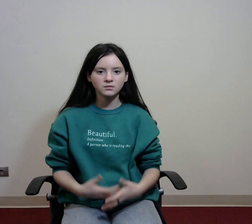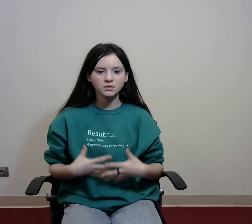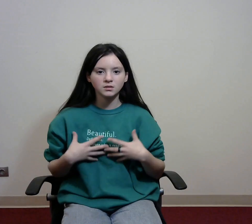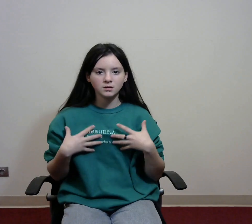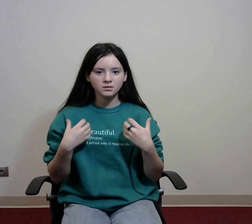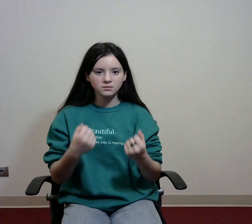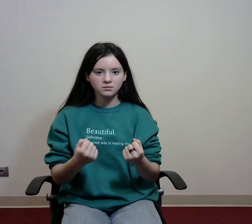sağlam